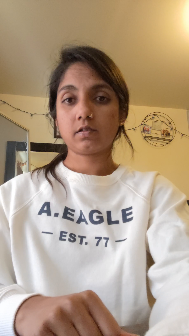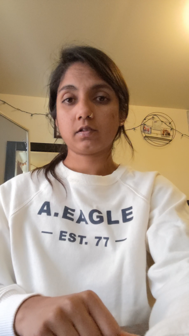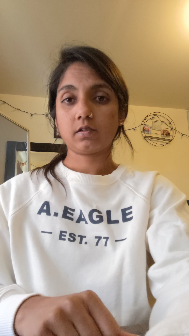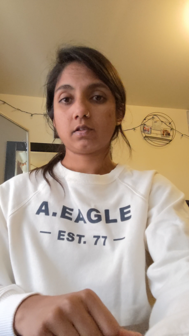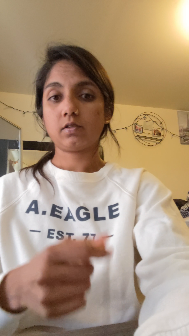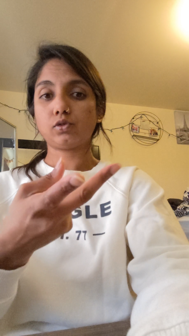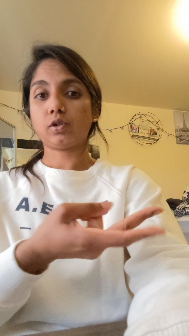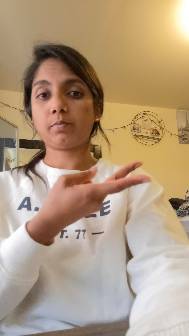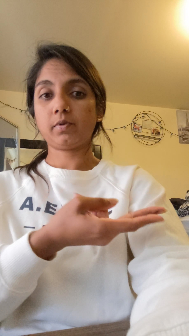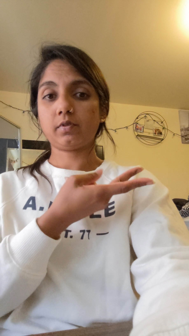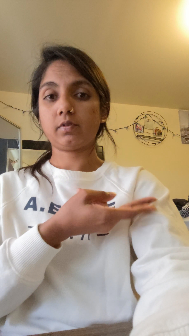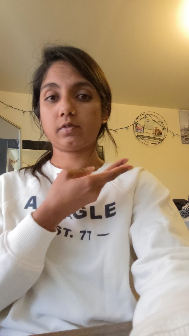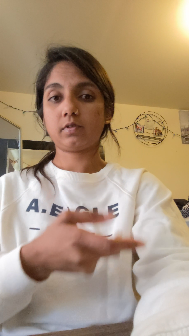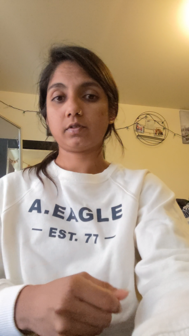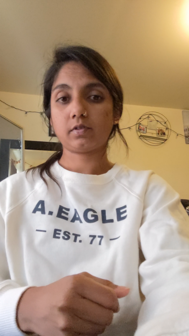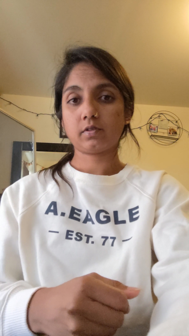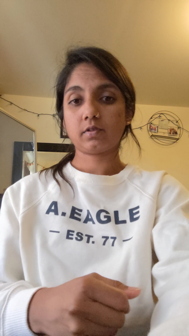sheep